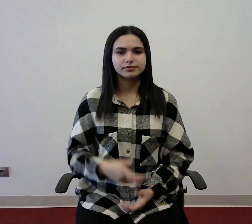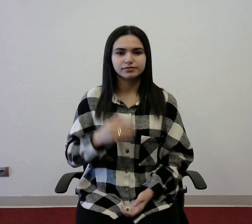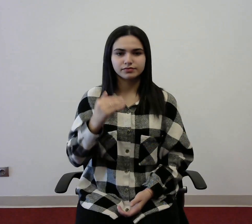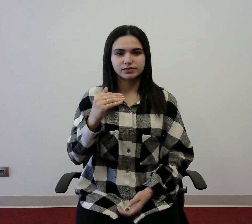siz